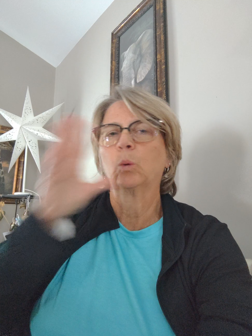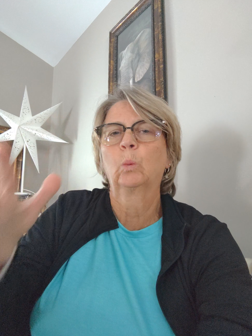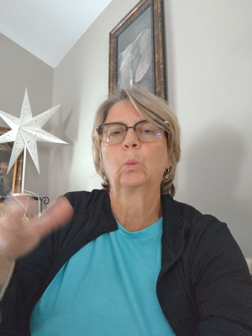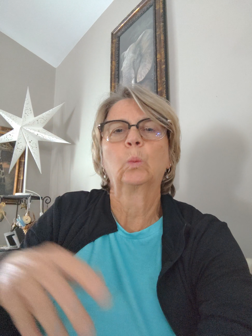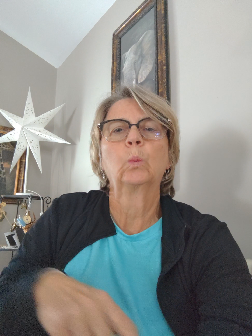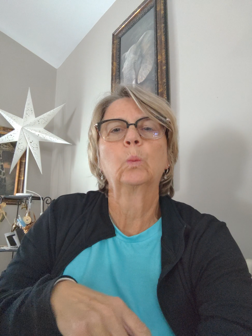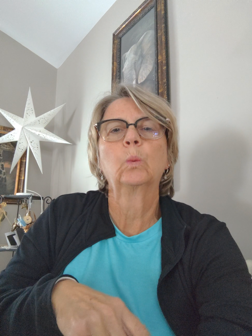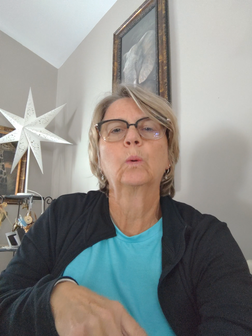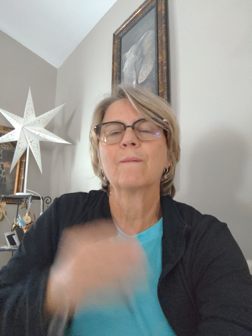balloon